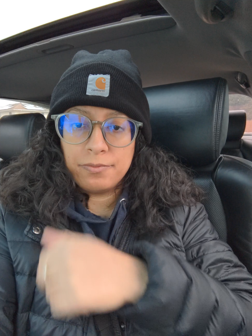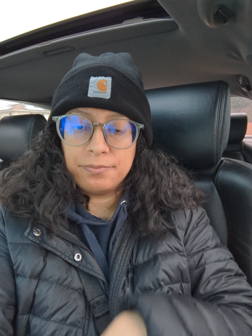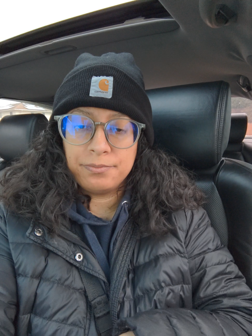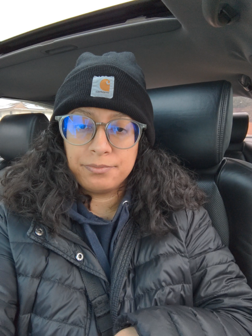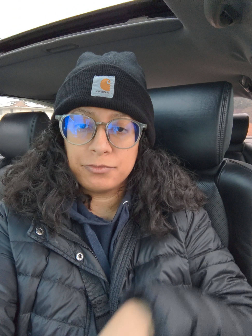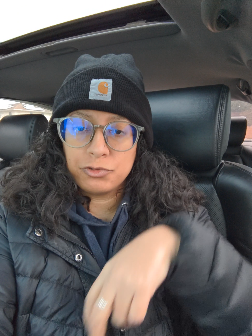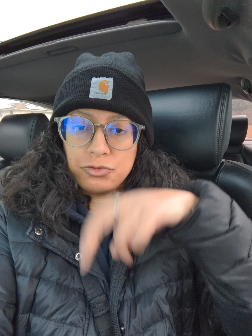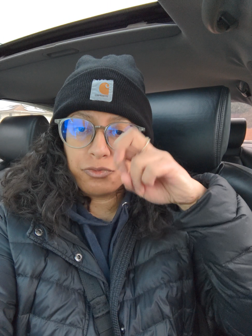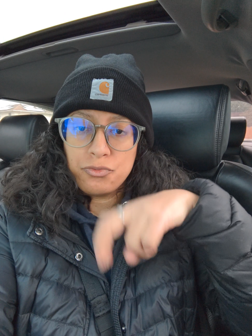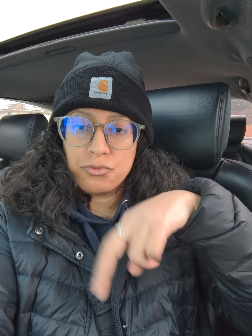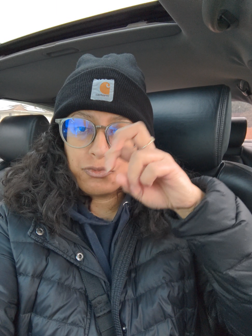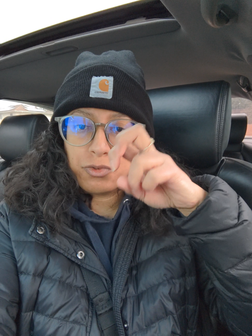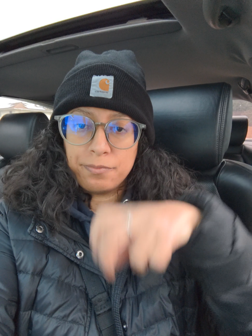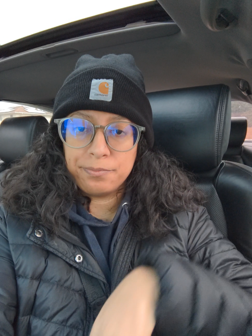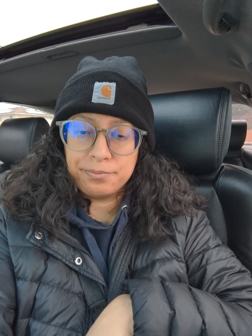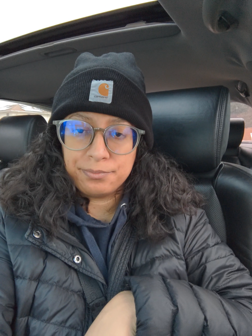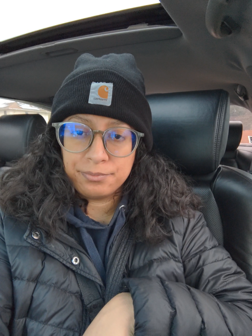jump